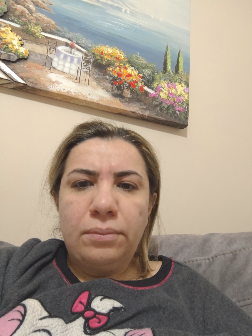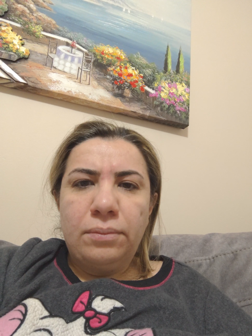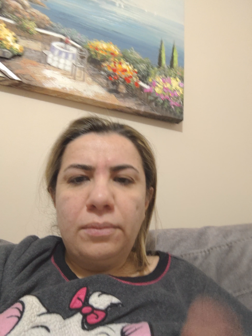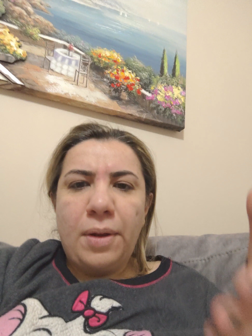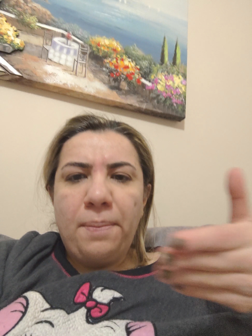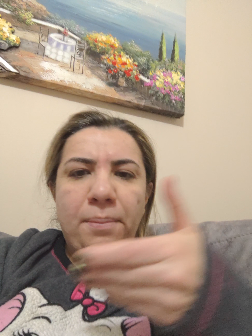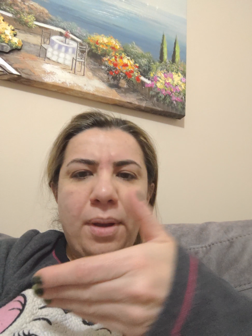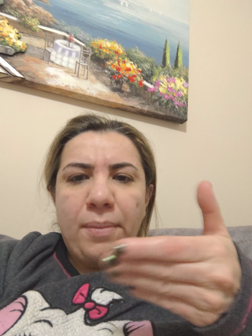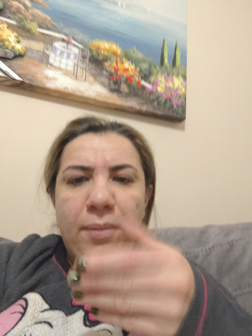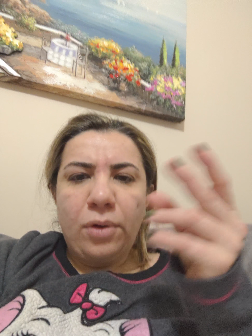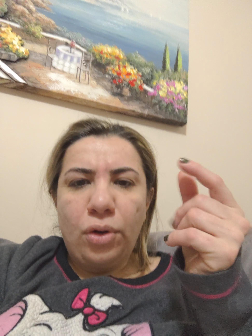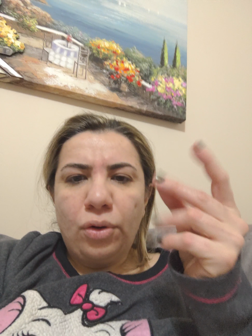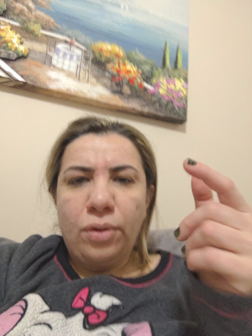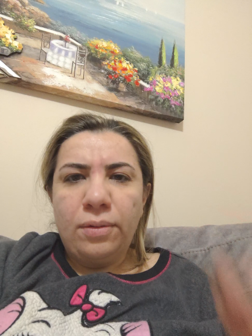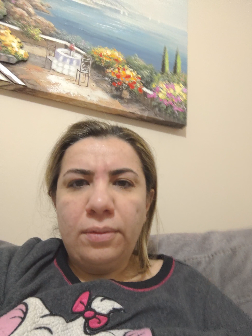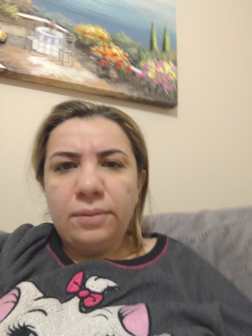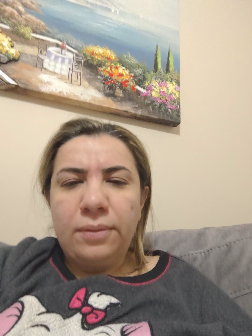puppy